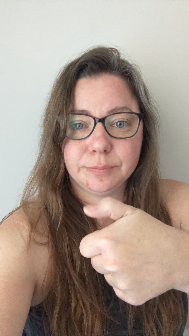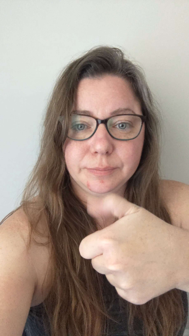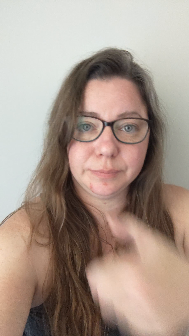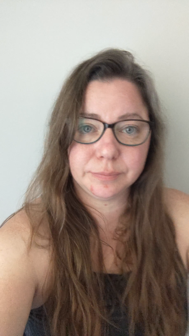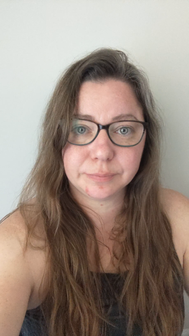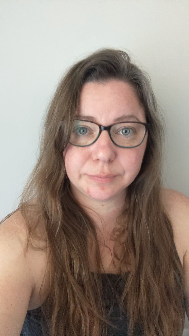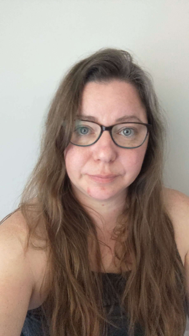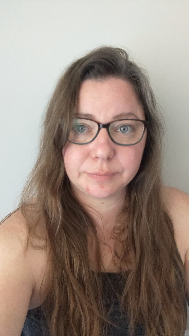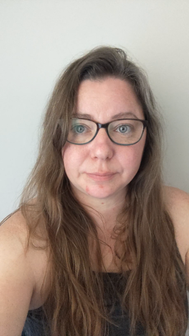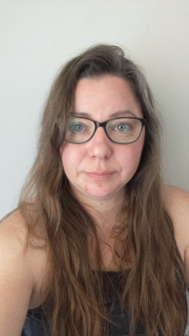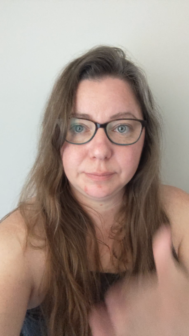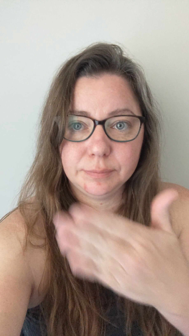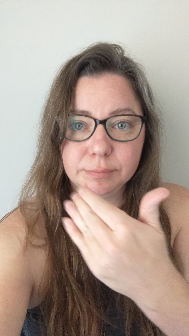butterfly